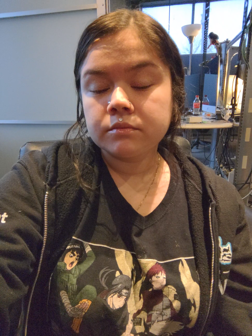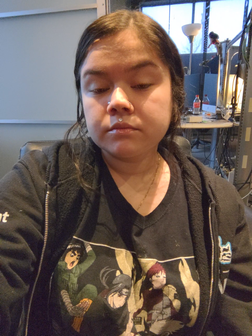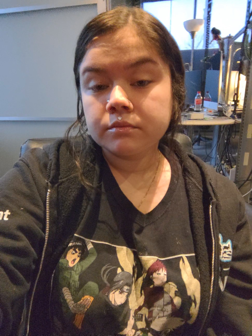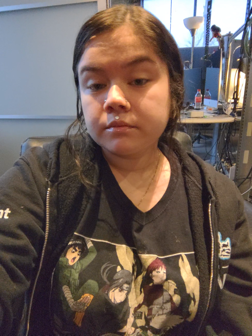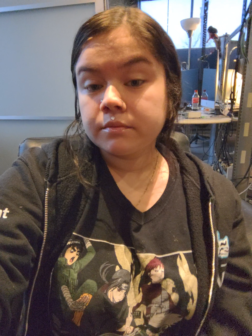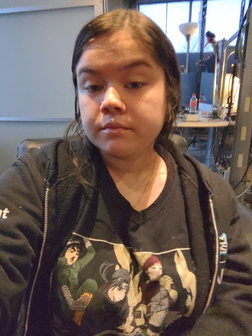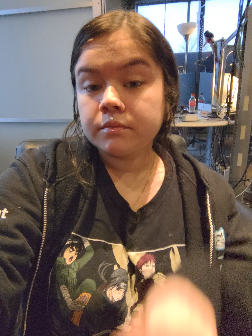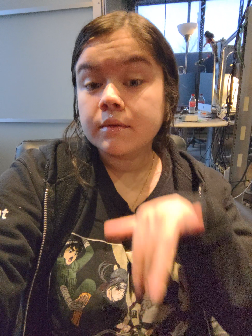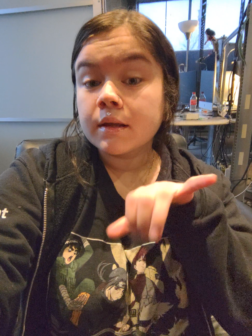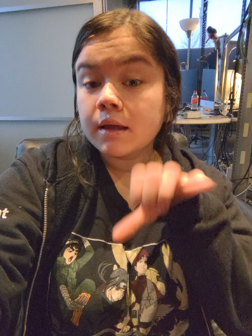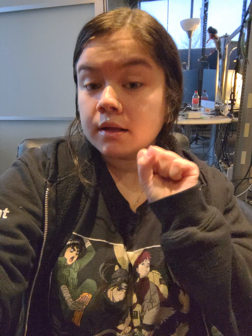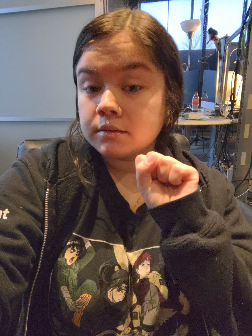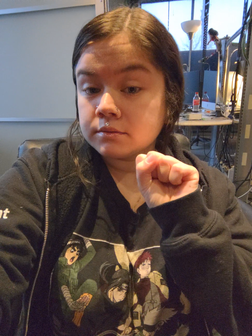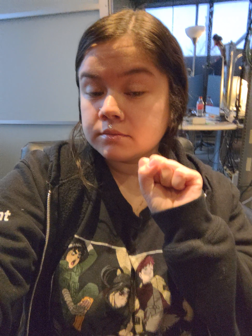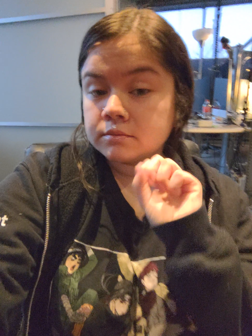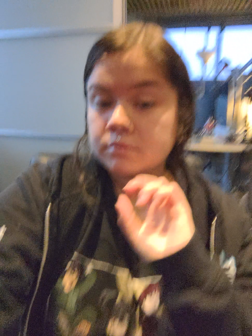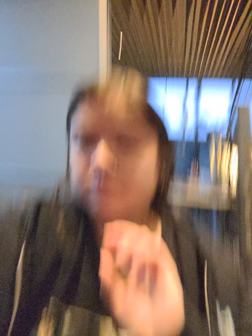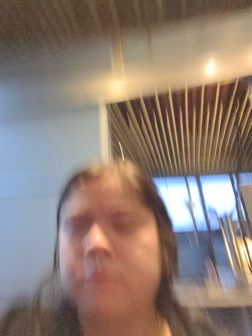yes